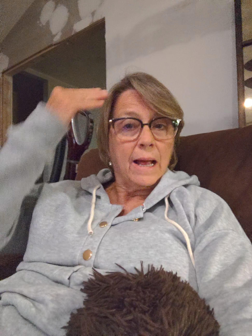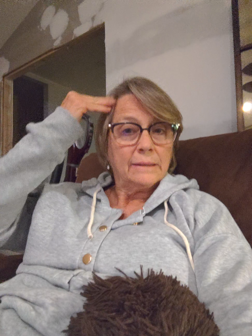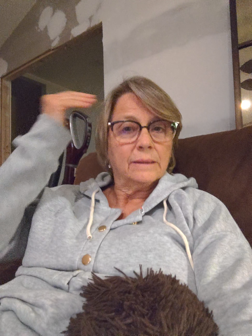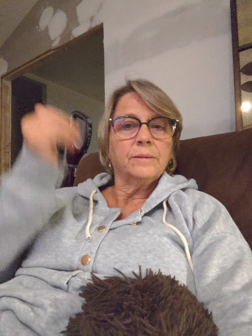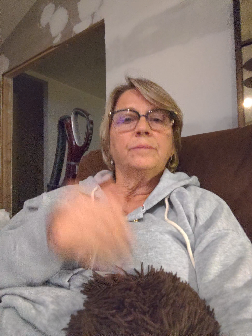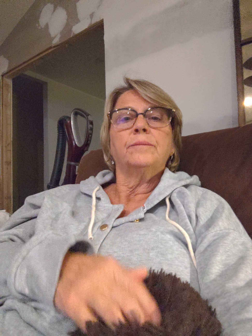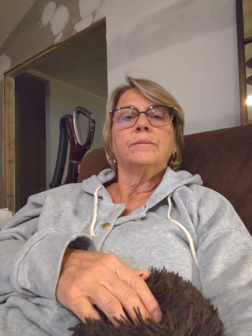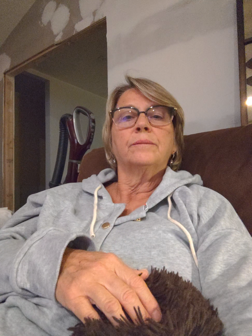head